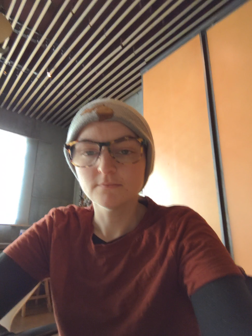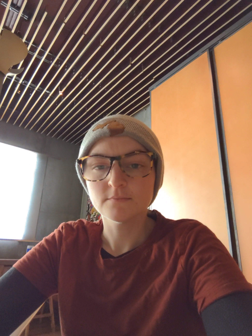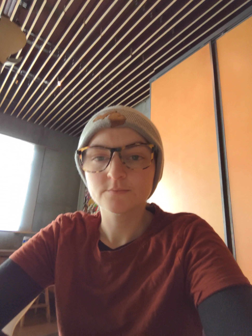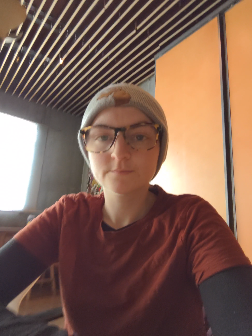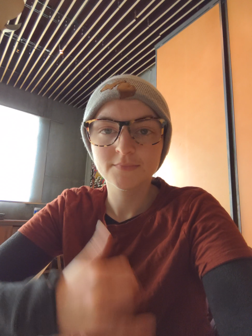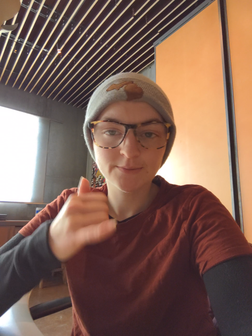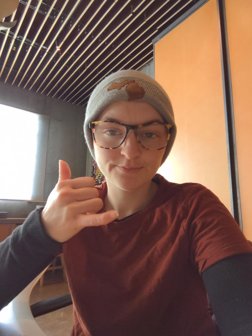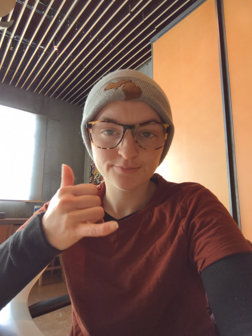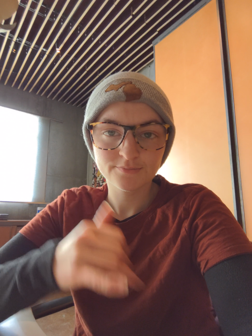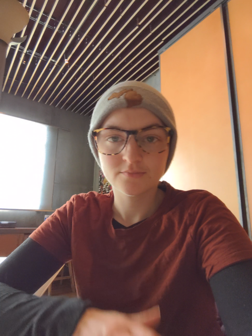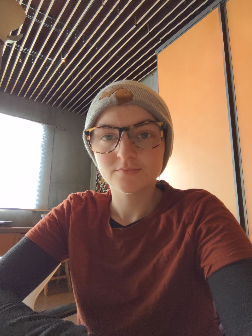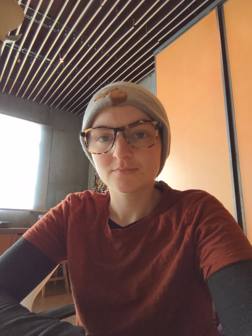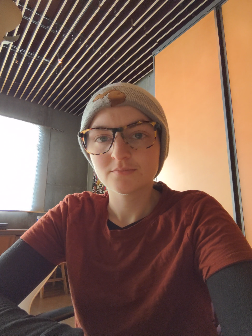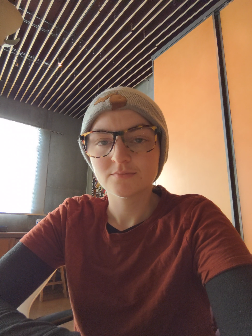yellow